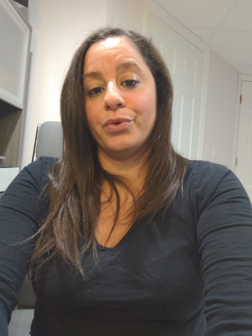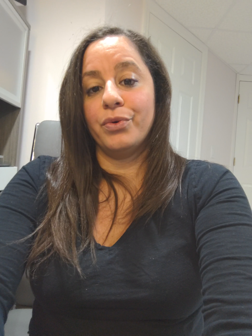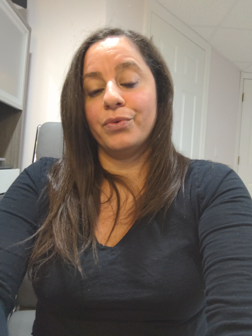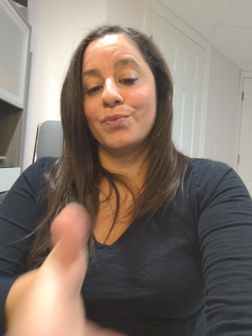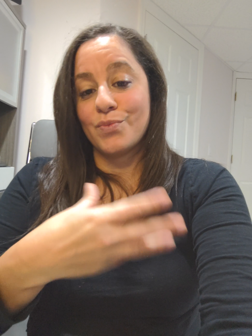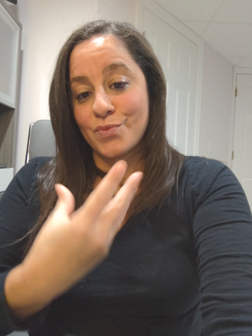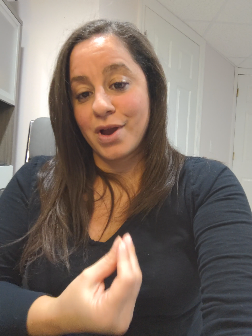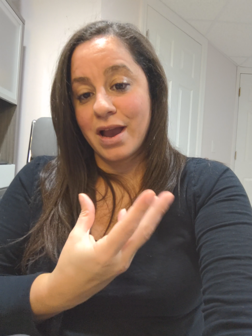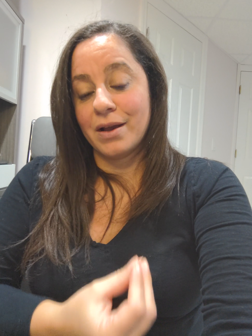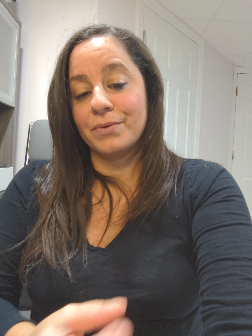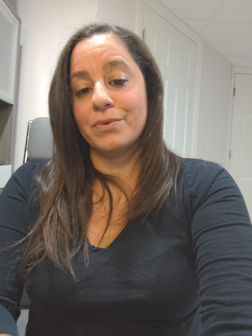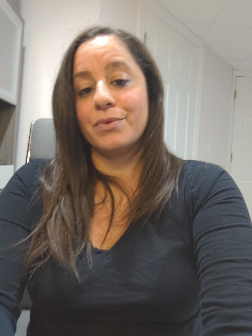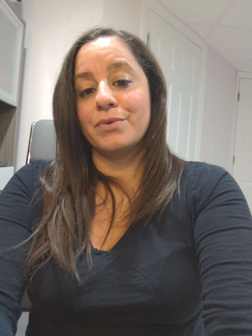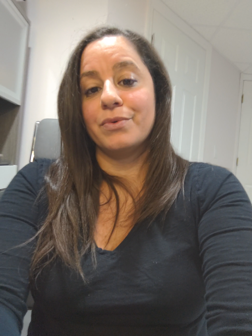wet